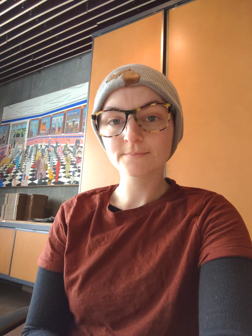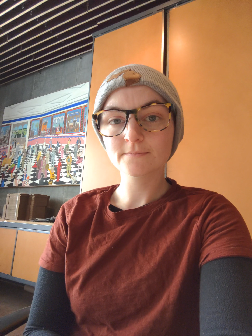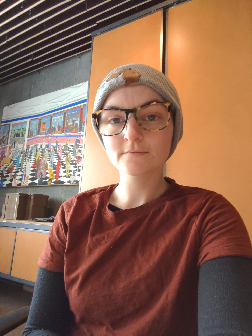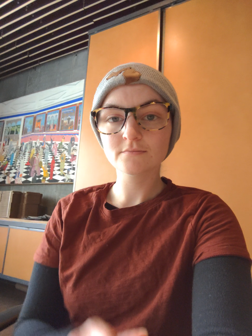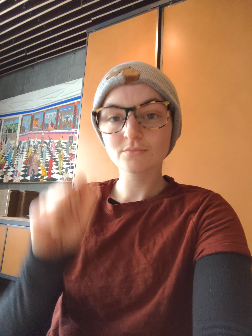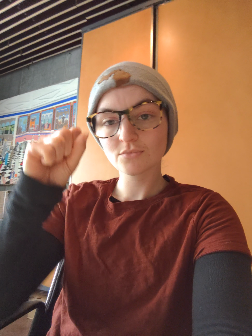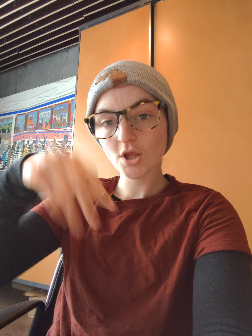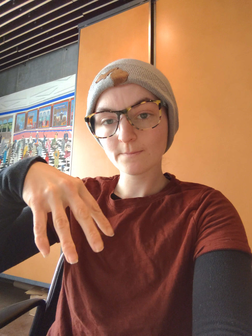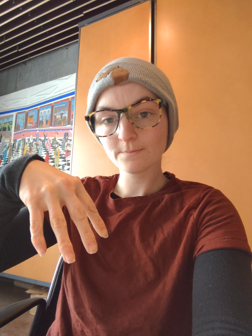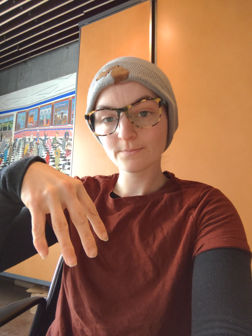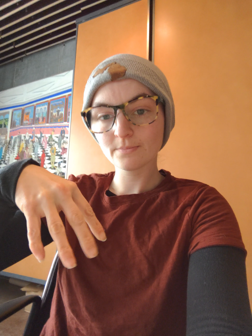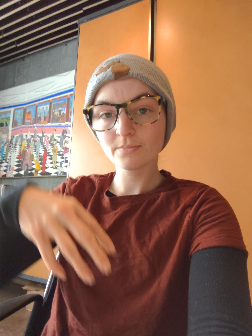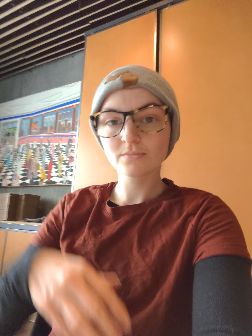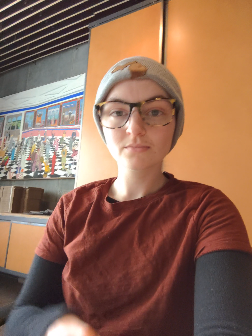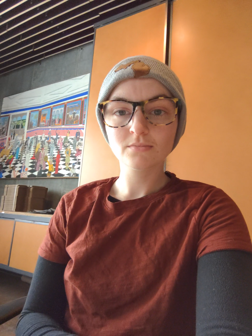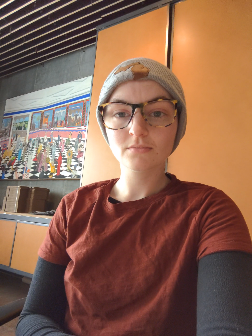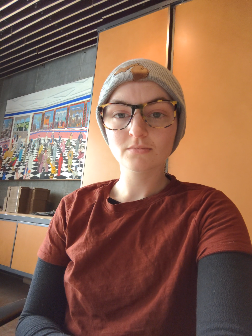drop